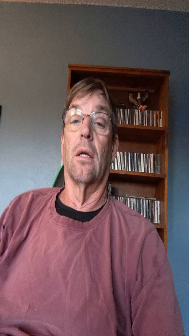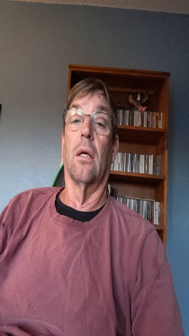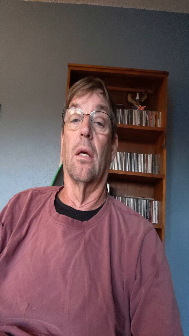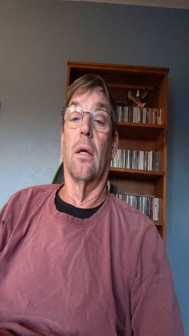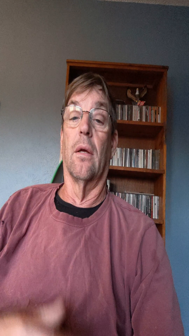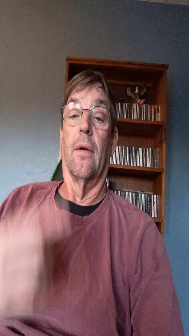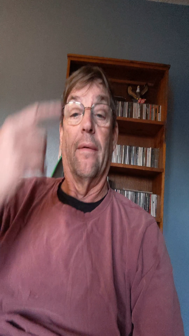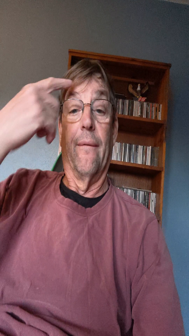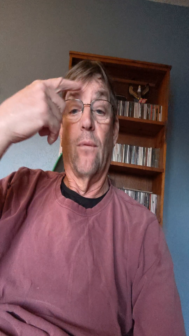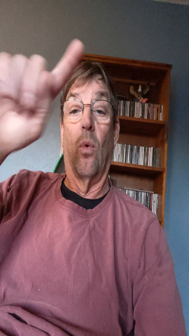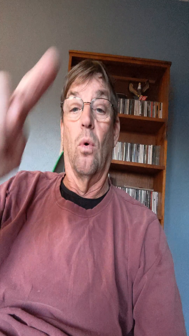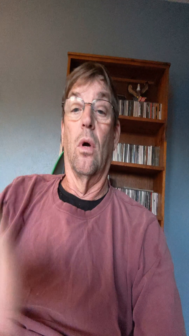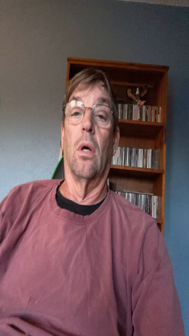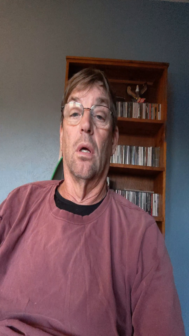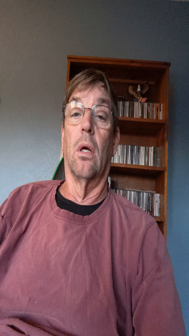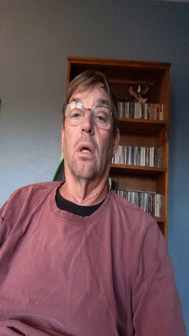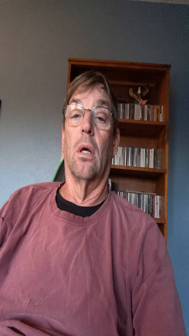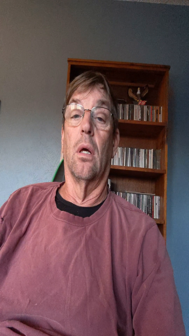for